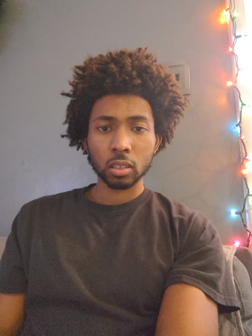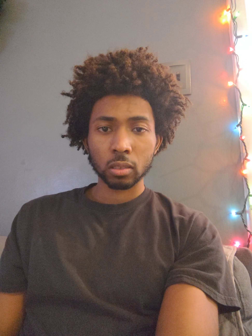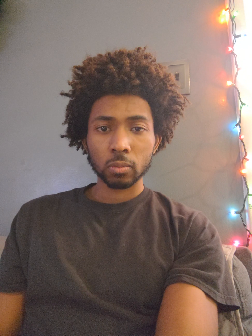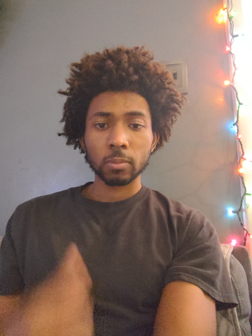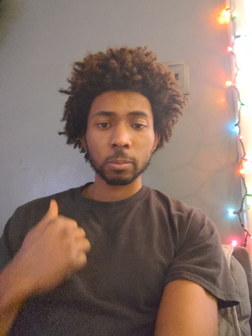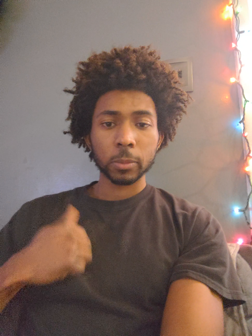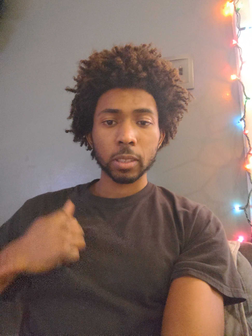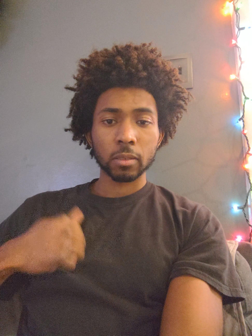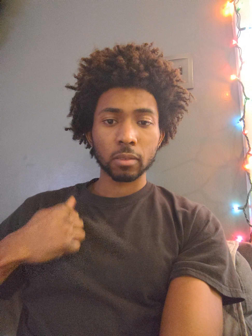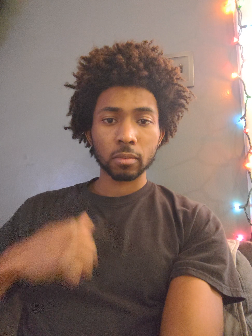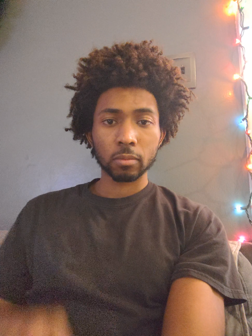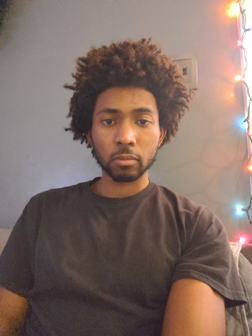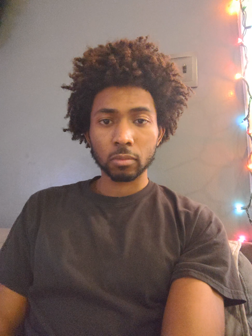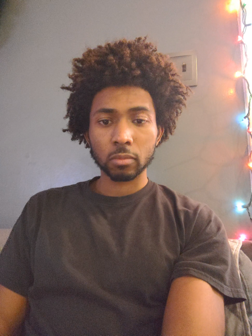bath